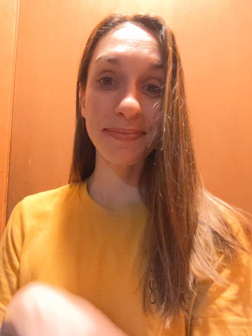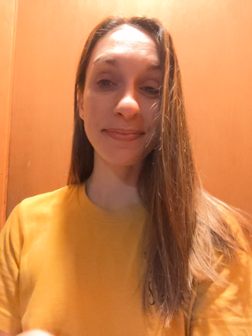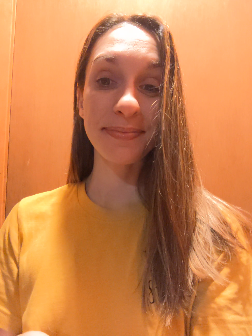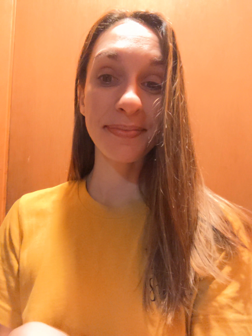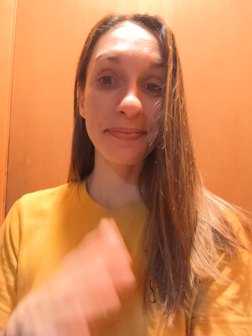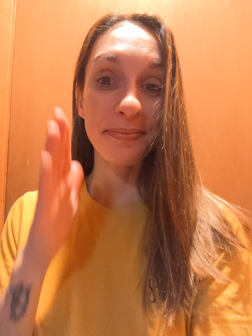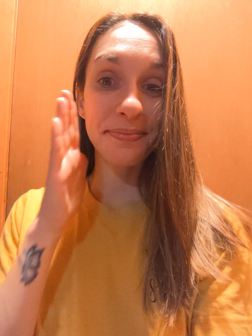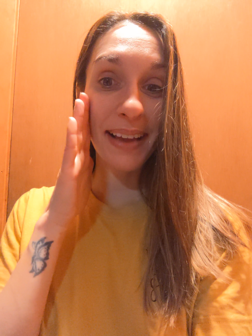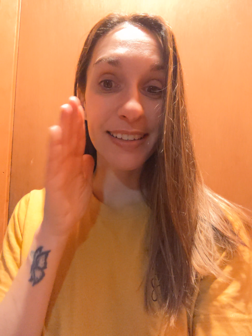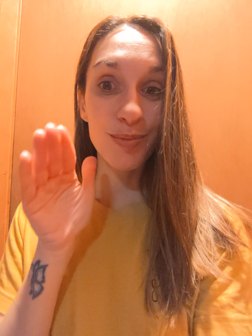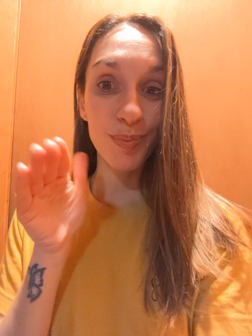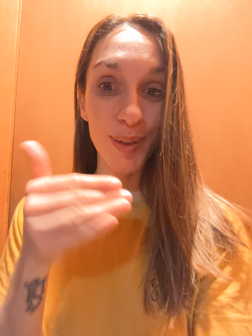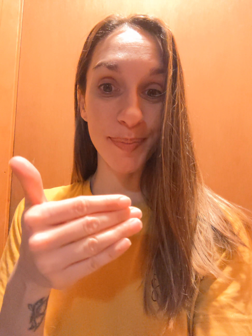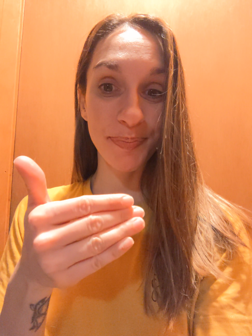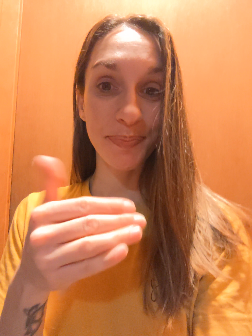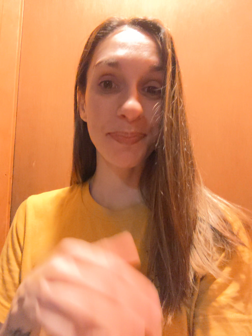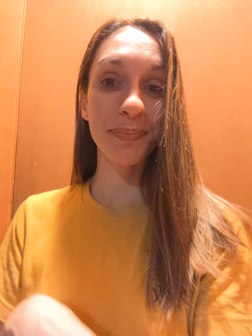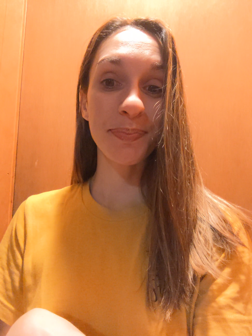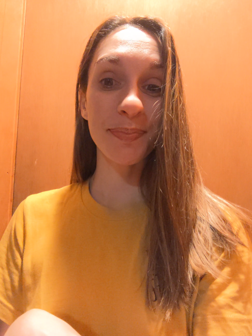bedroom